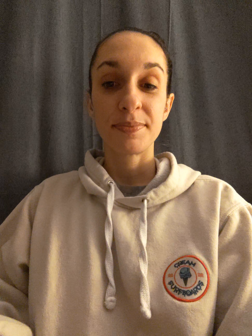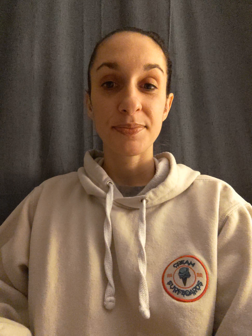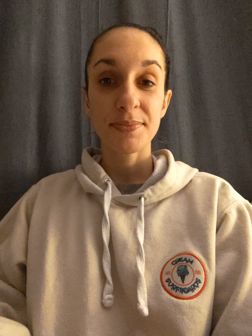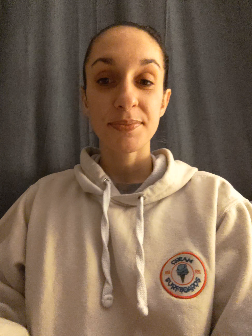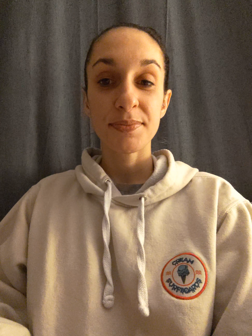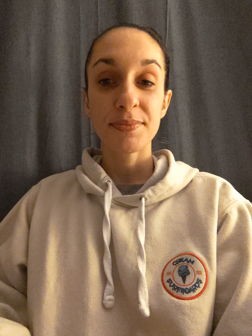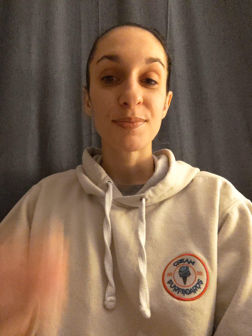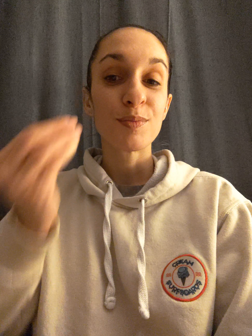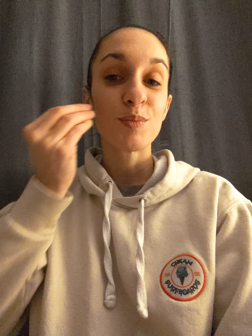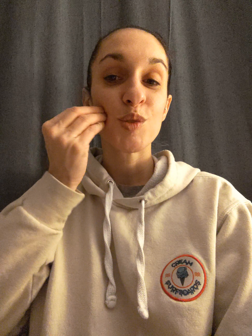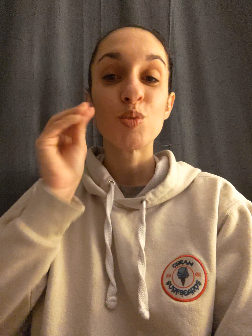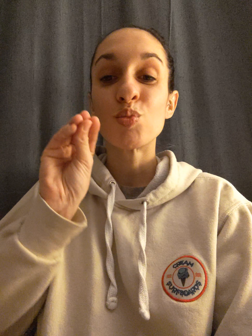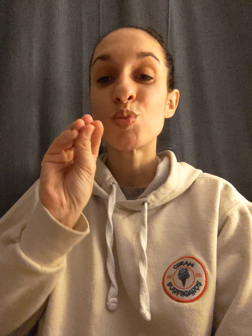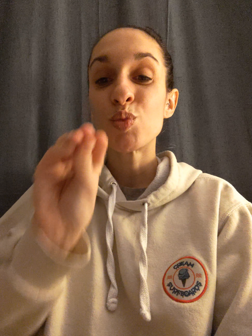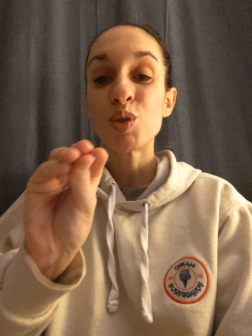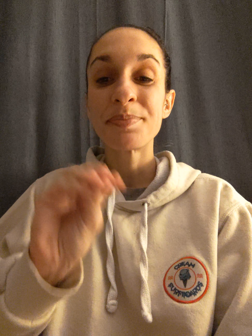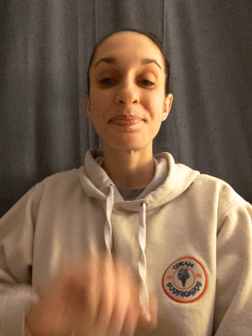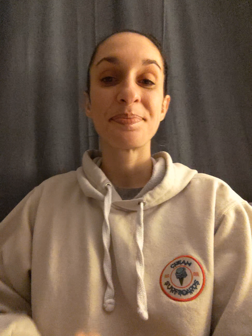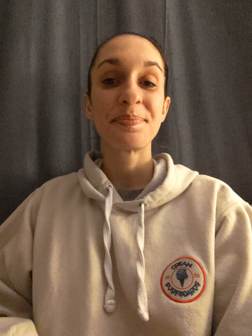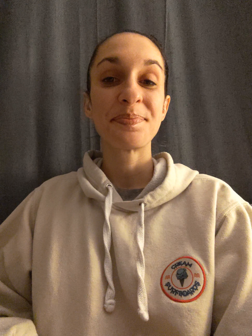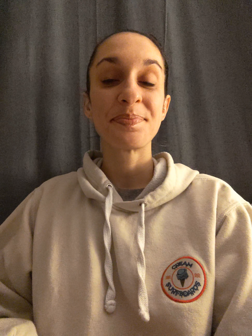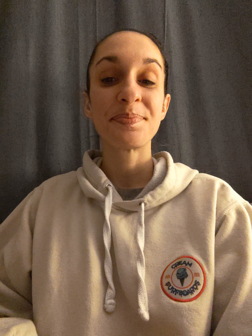kiss